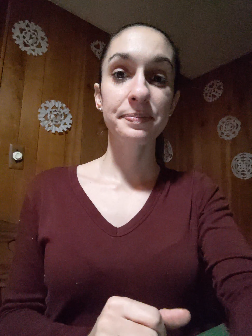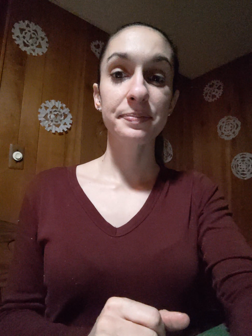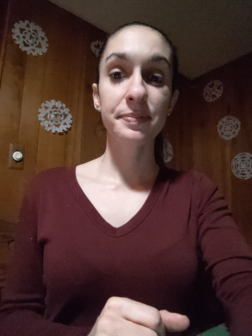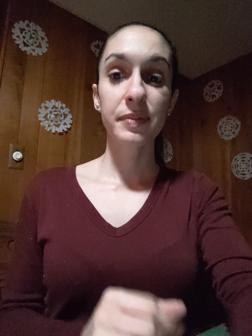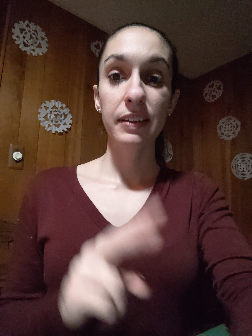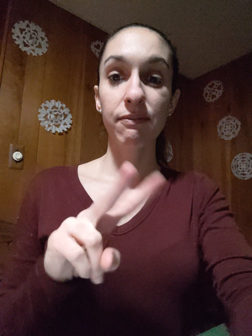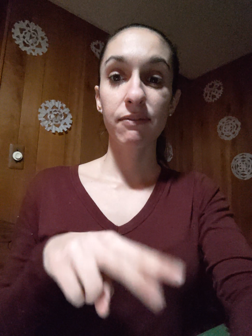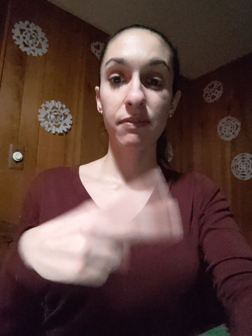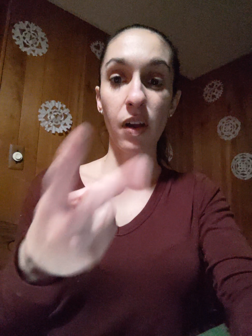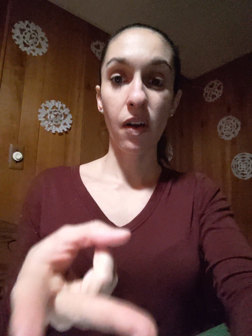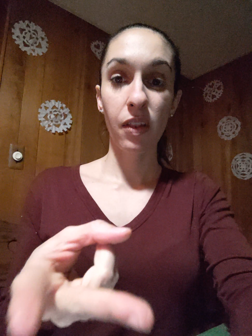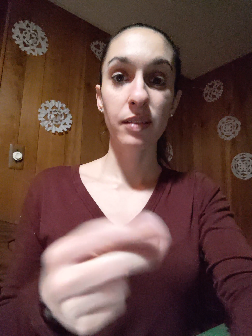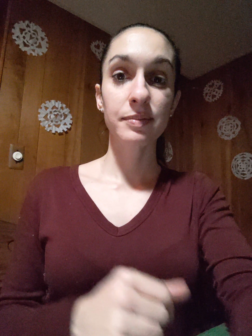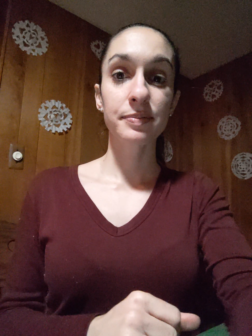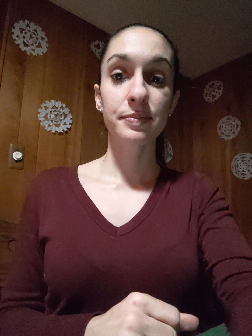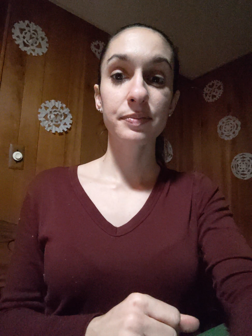fall